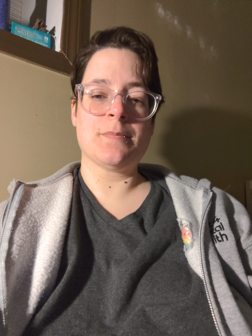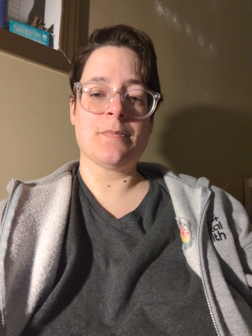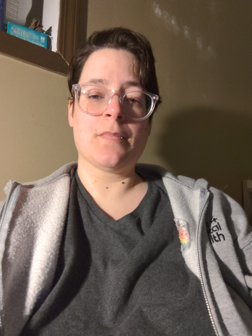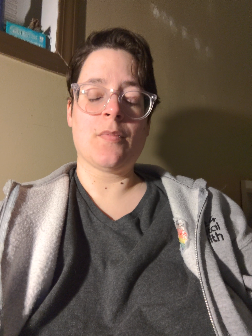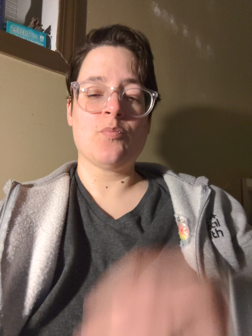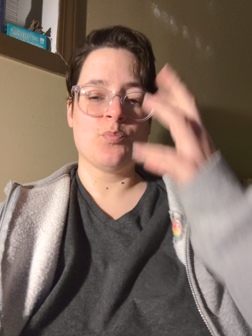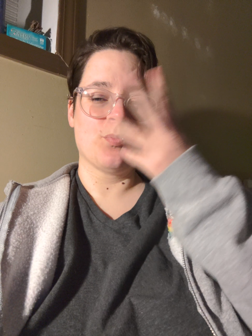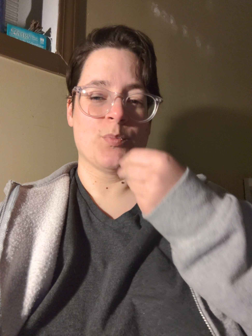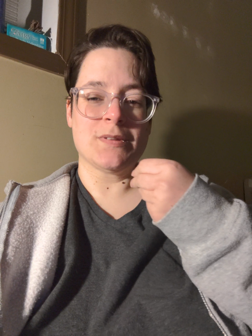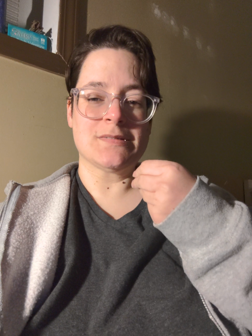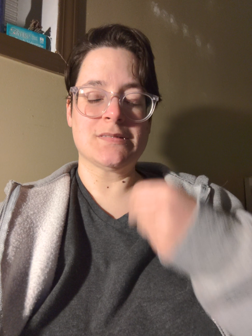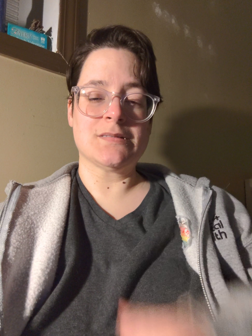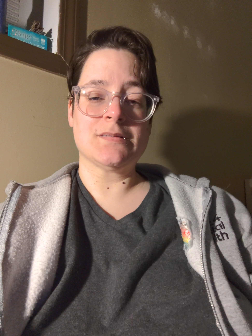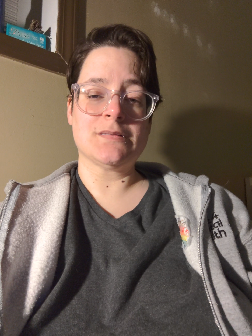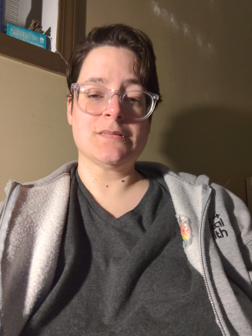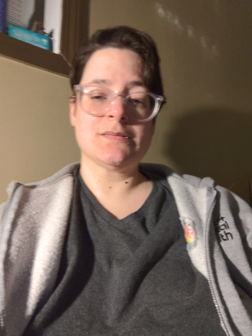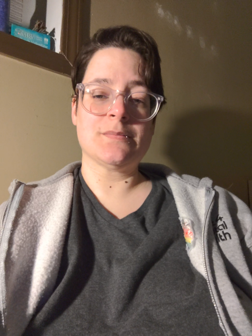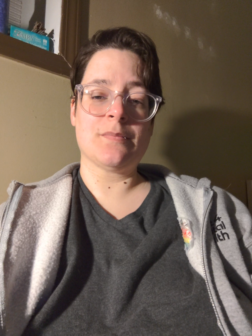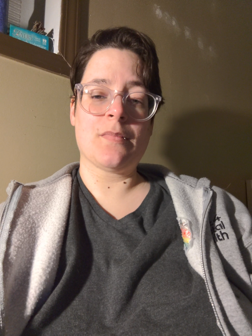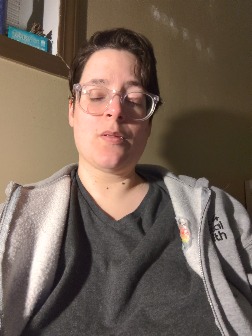pretty